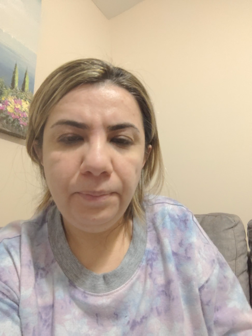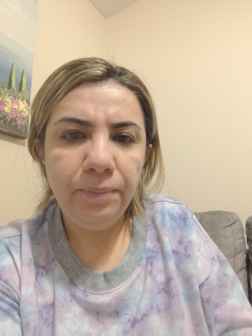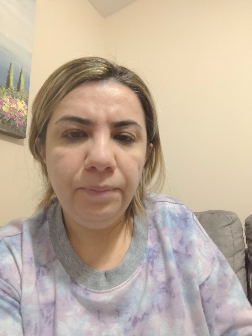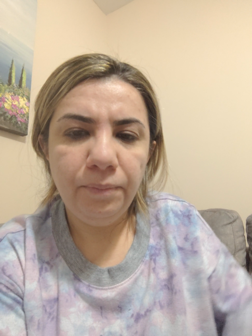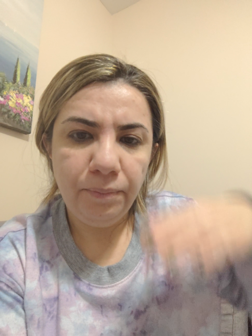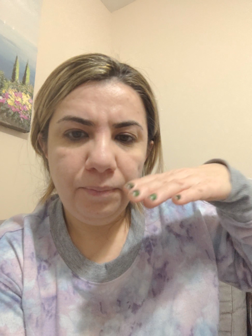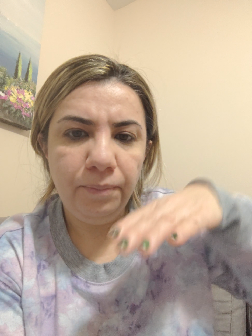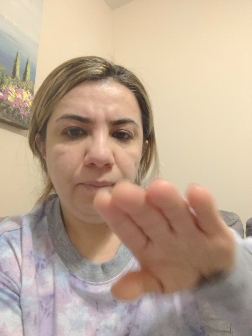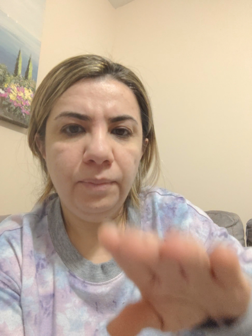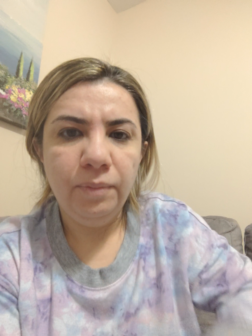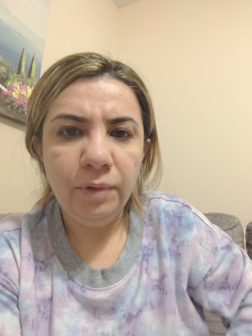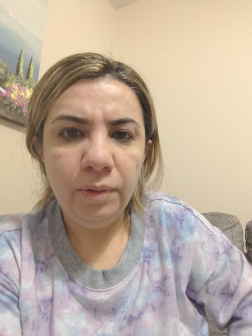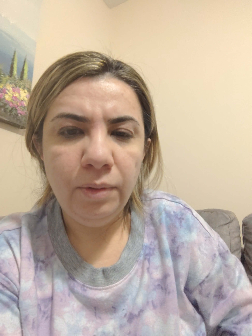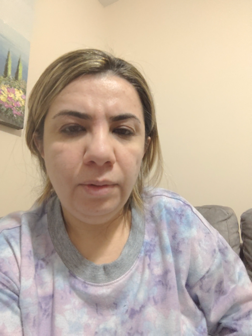into